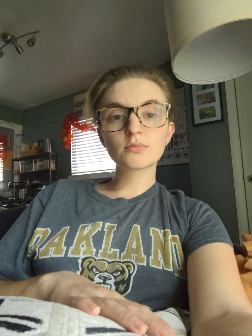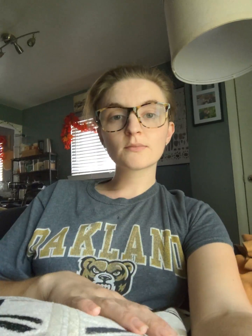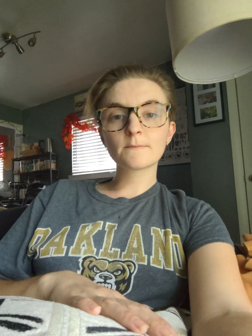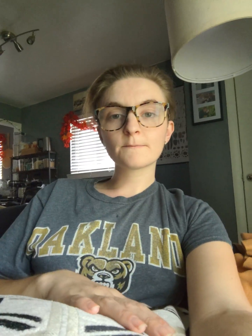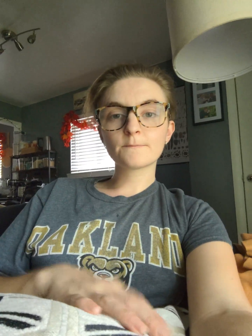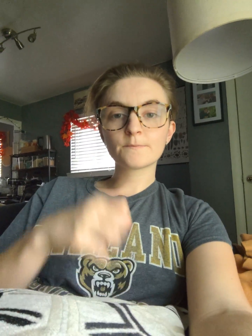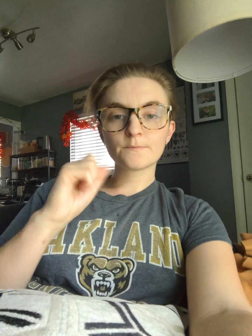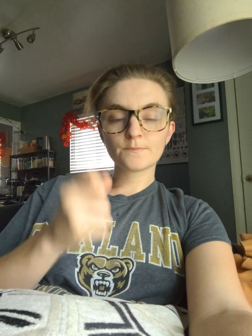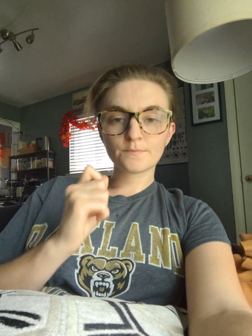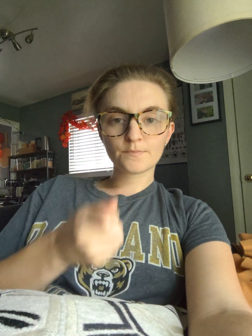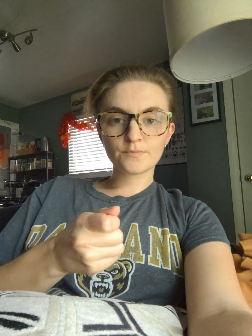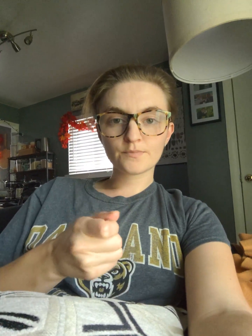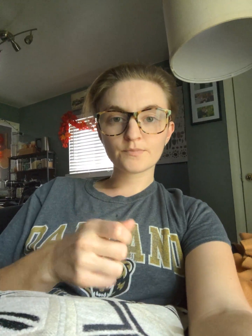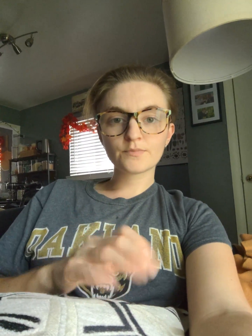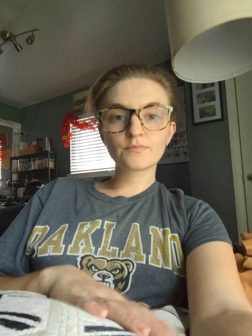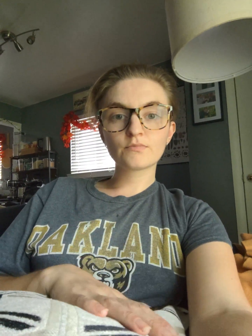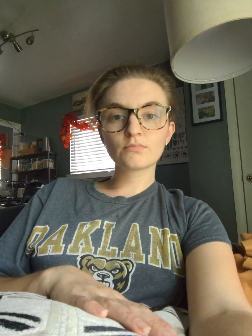cart